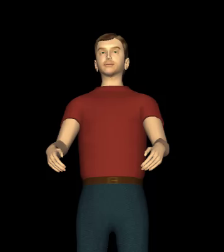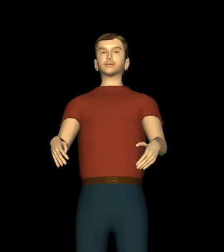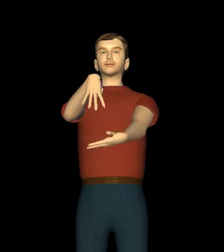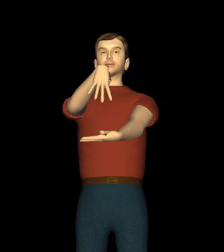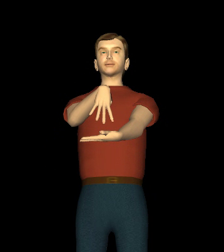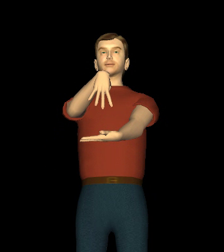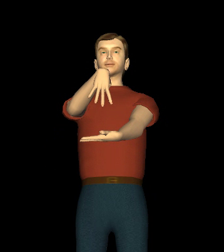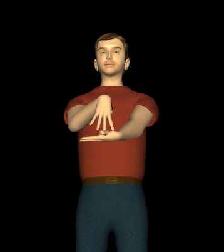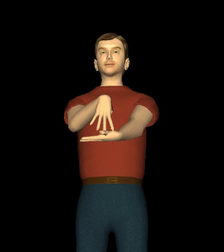أثينا